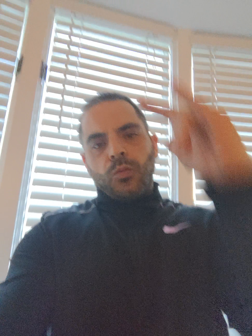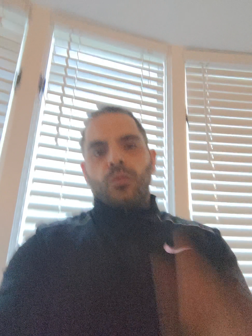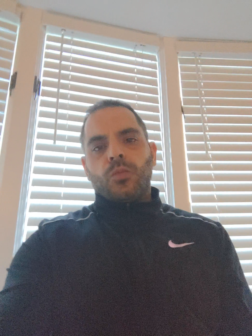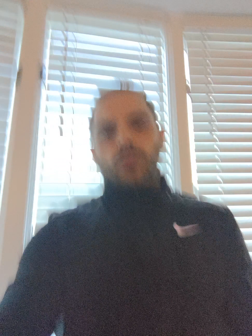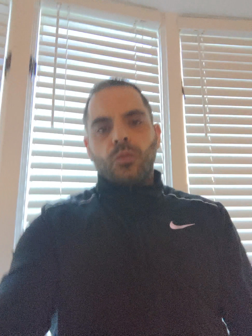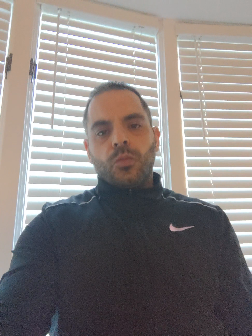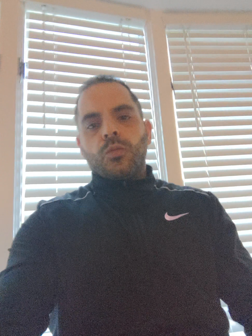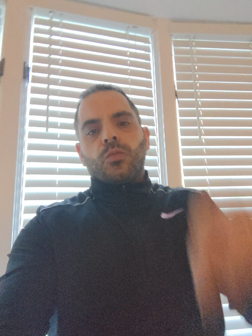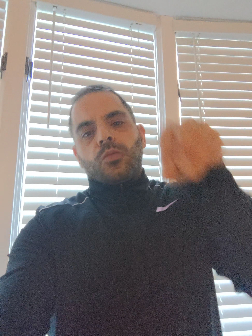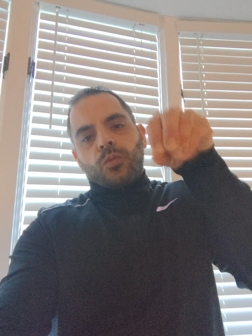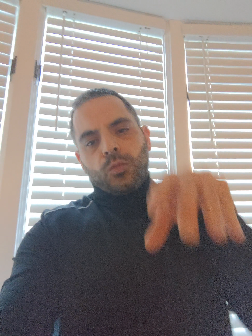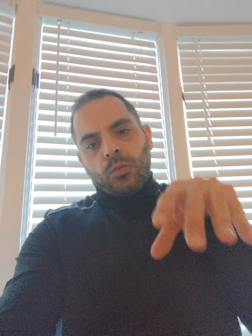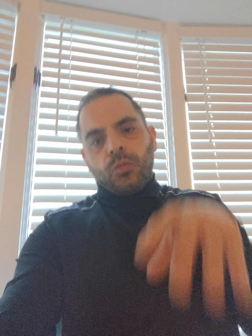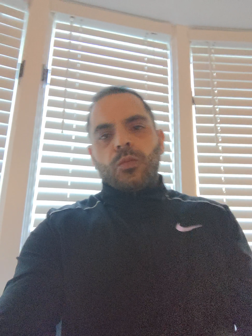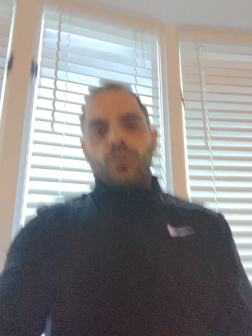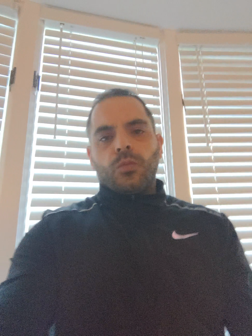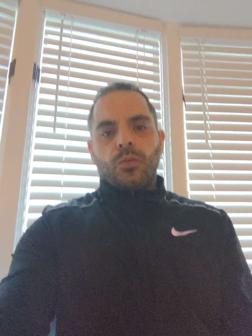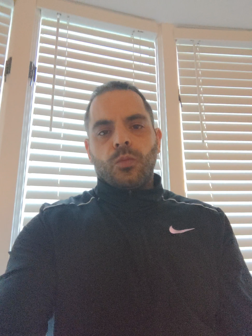drop